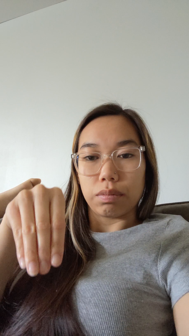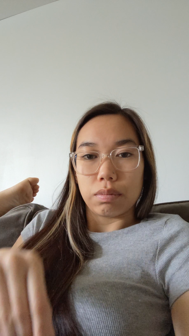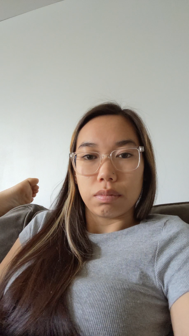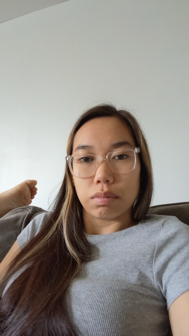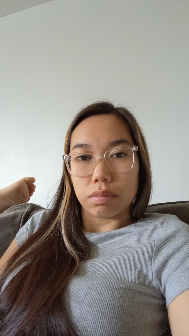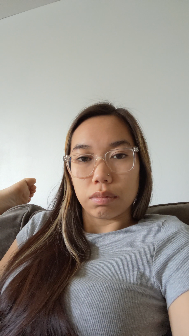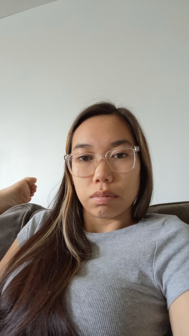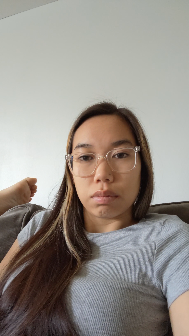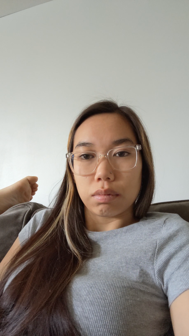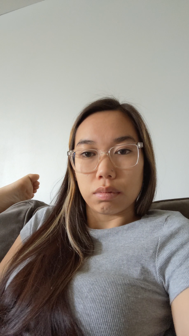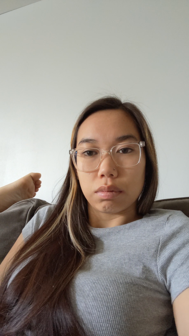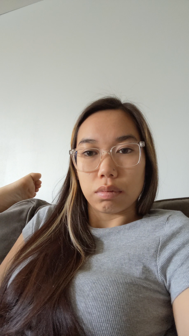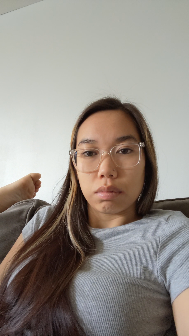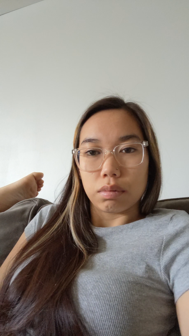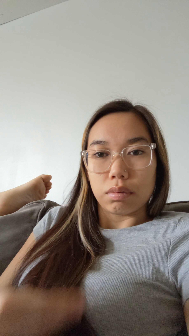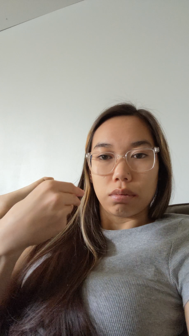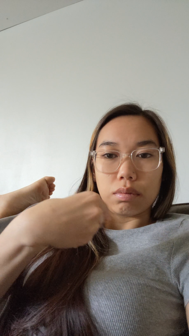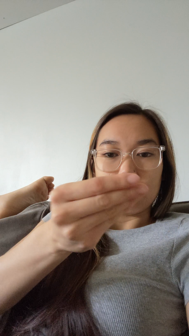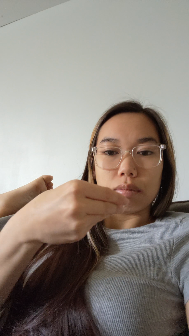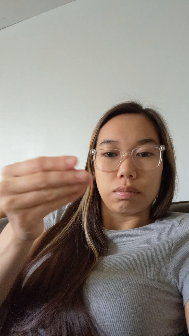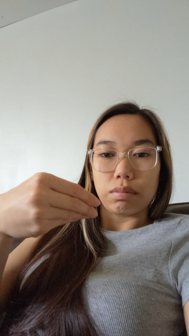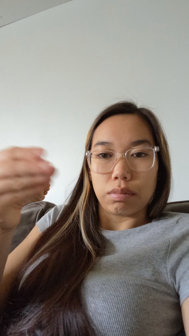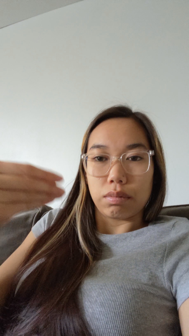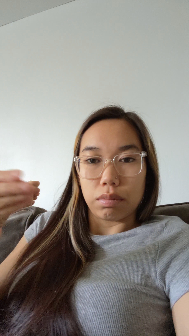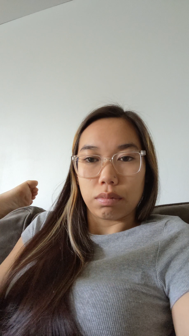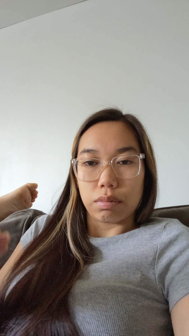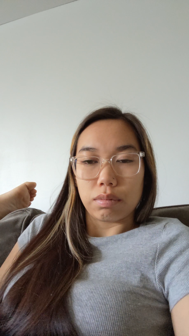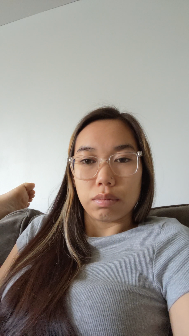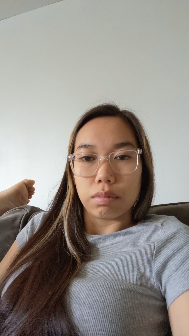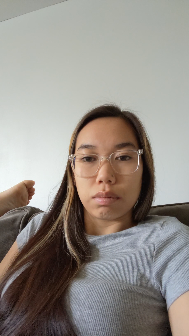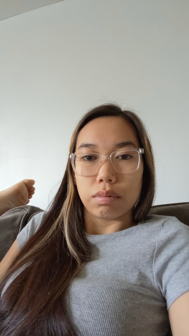shopping